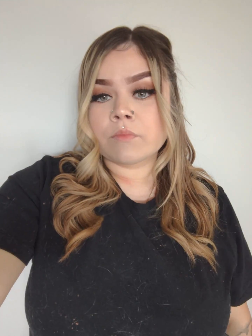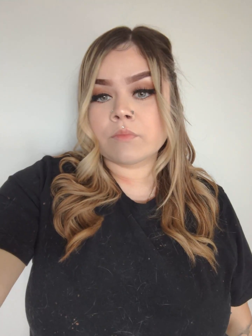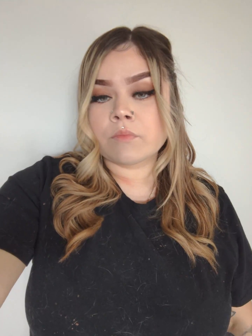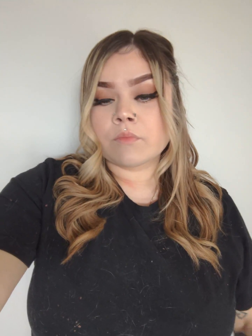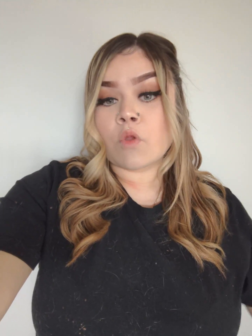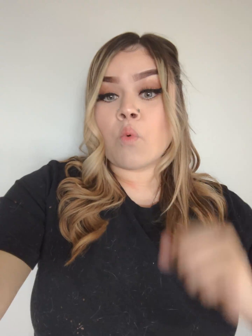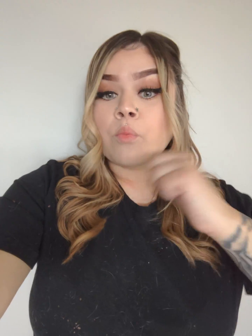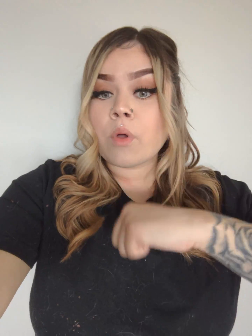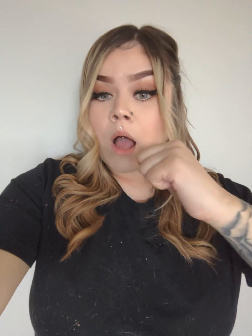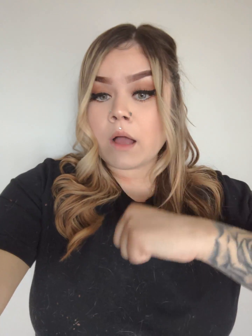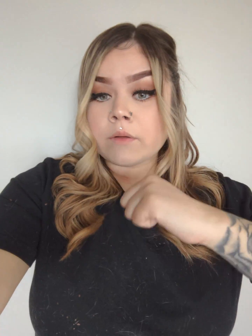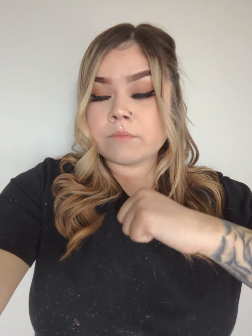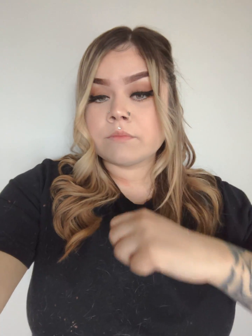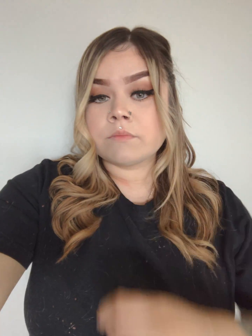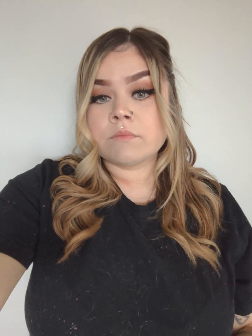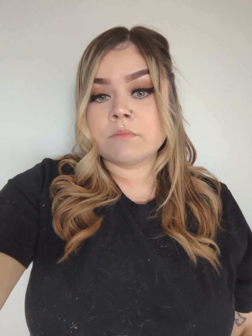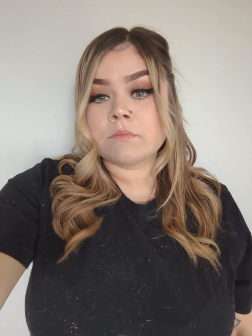rock